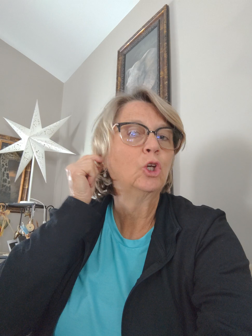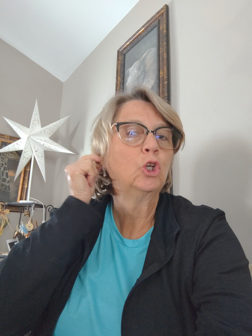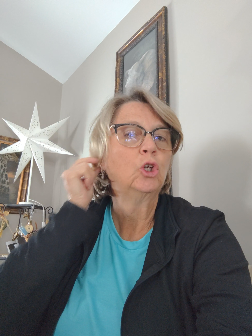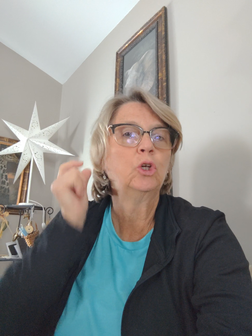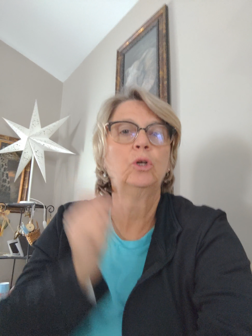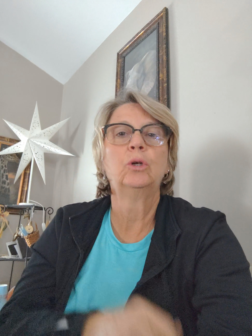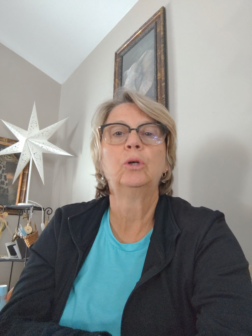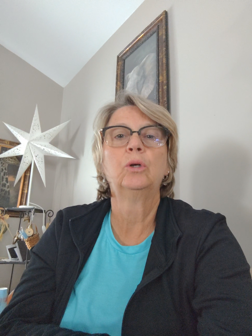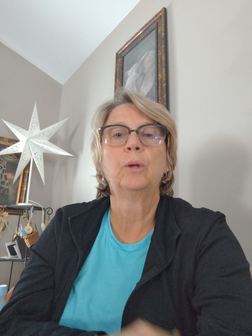ear